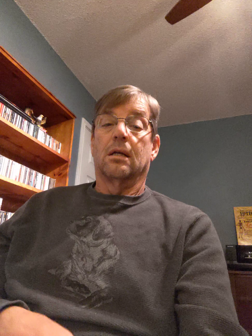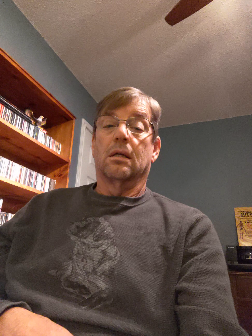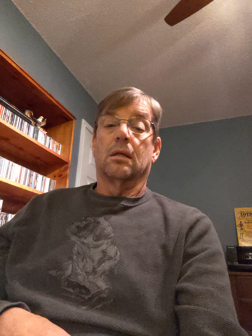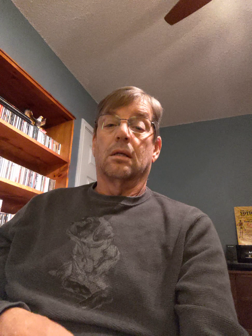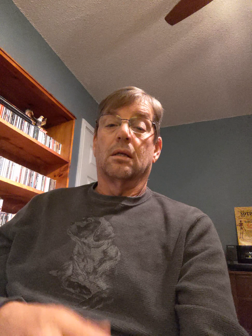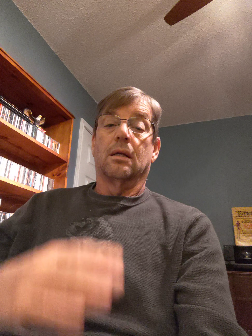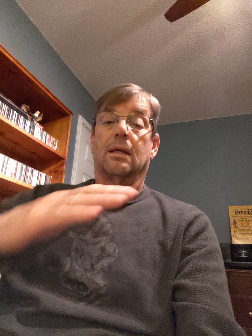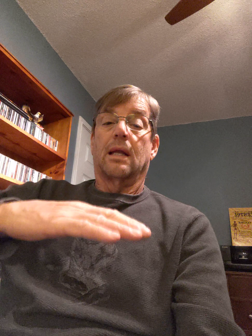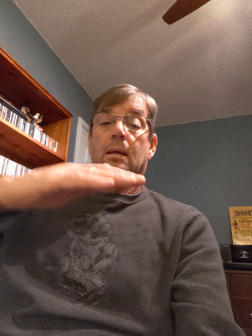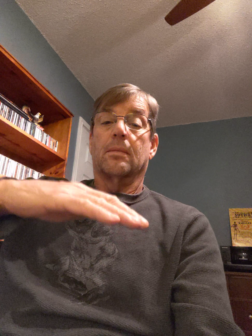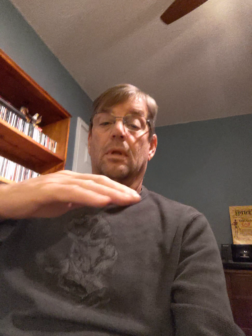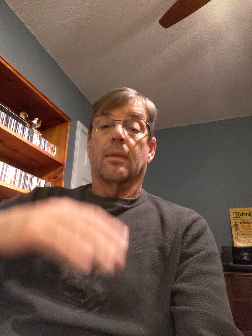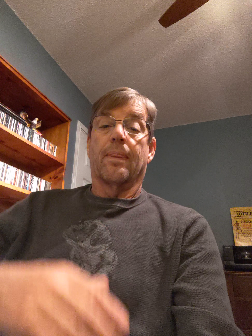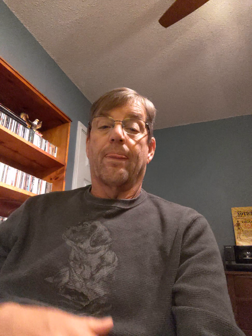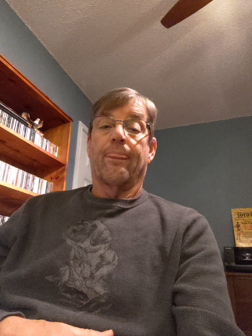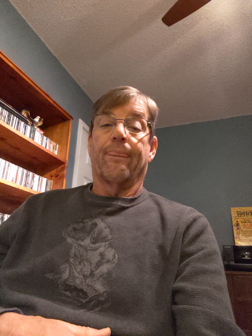table